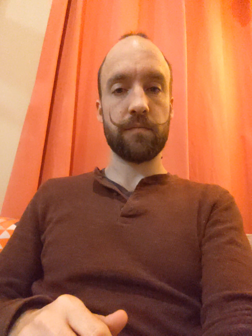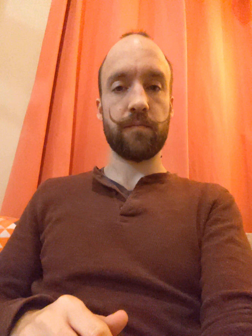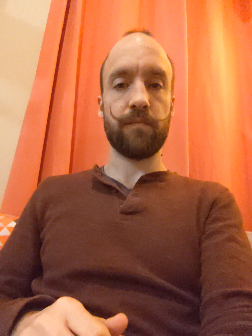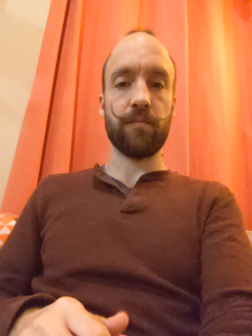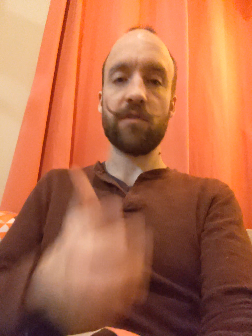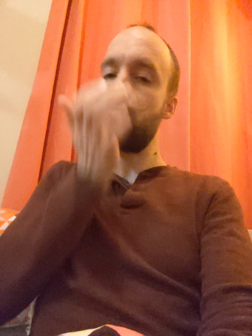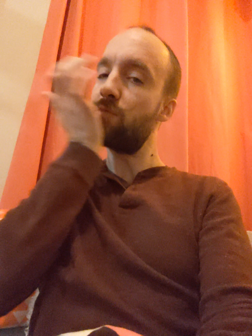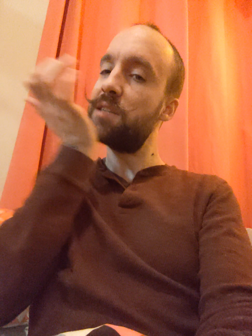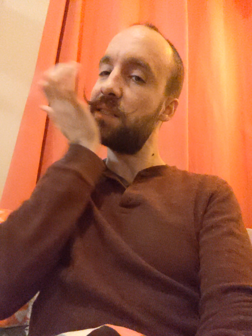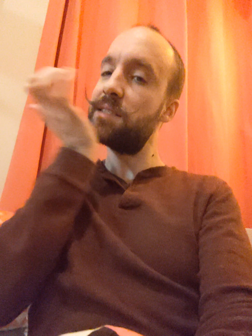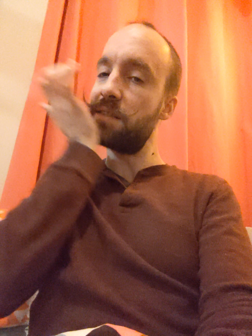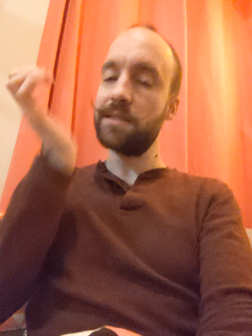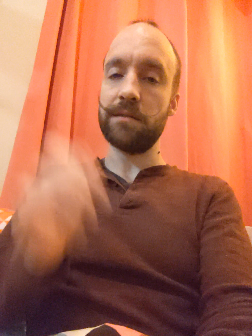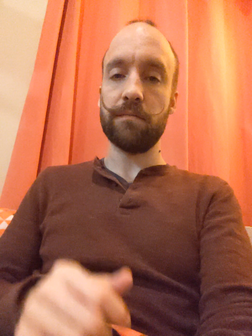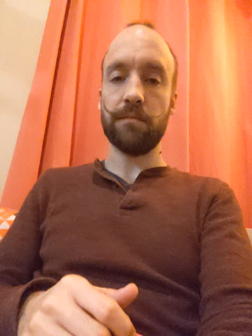grass